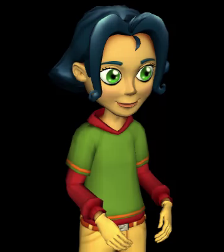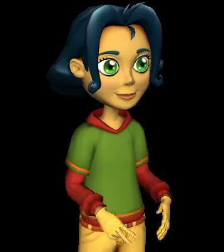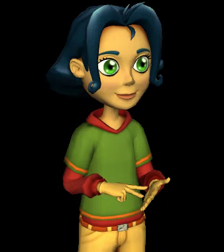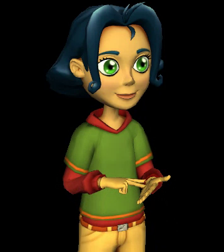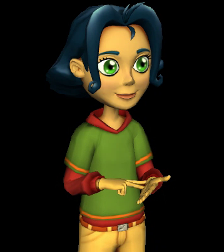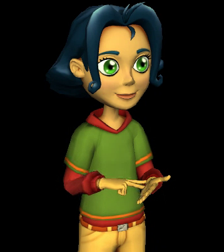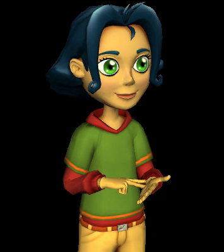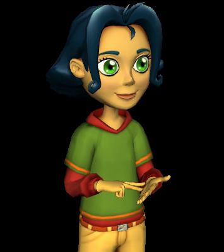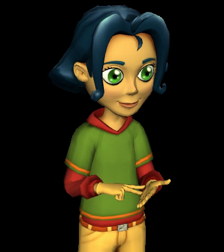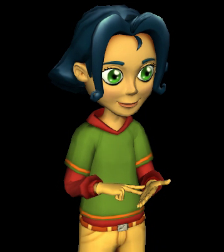يقرأ